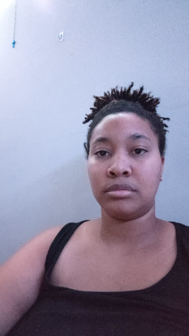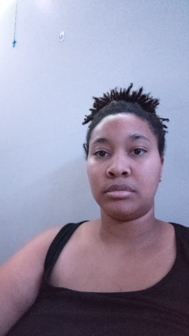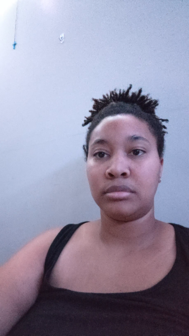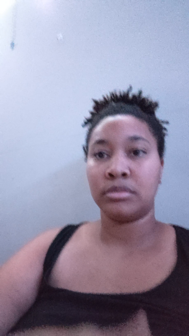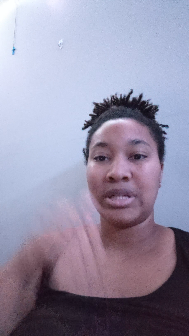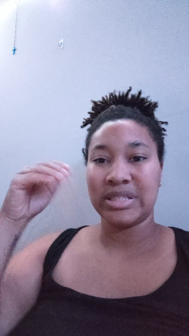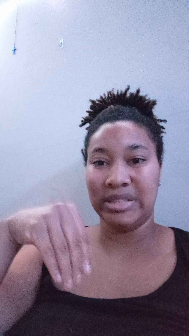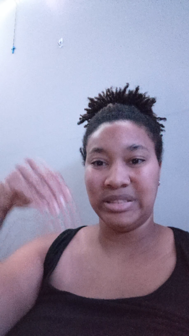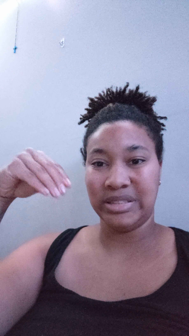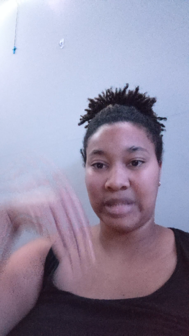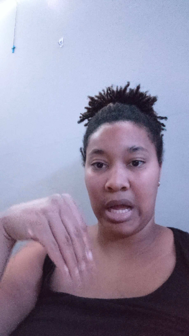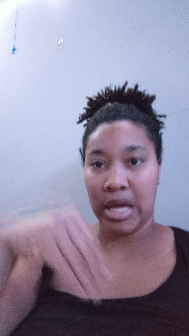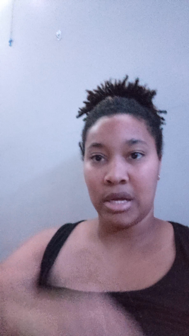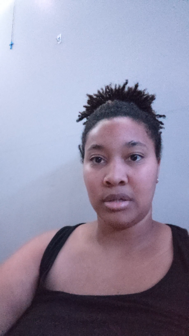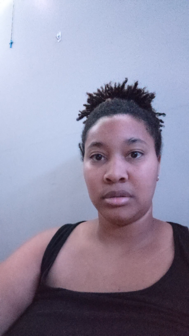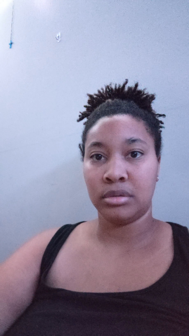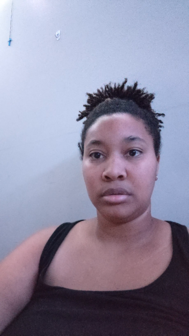inside